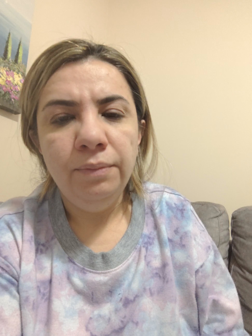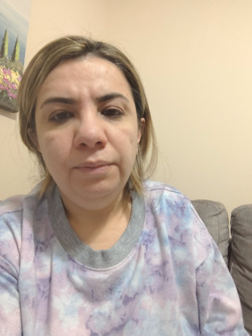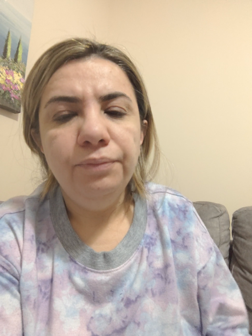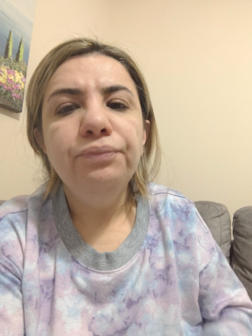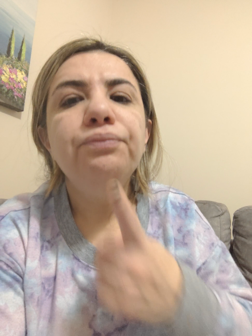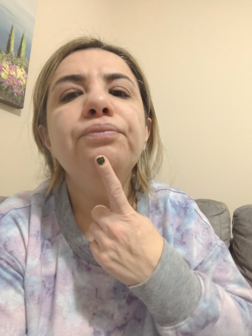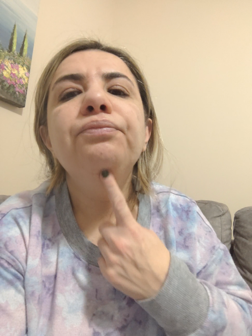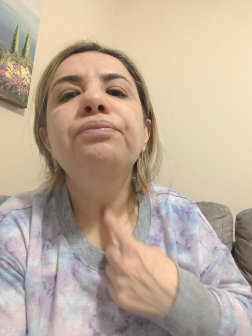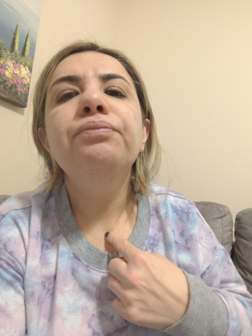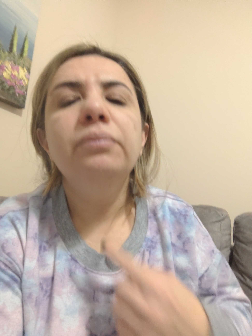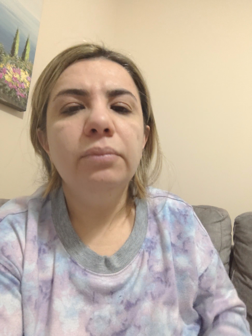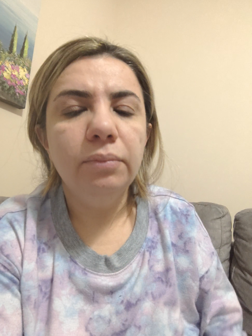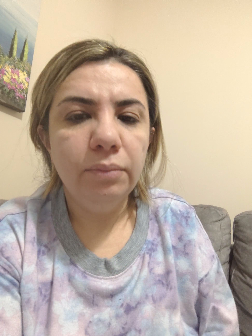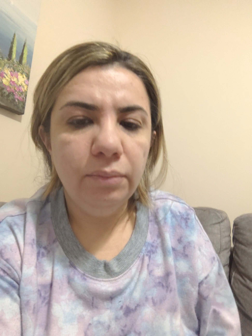thirsty